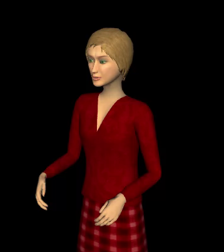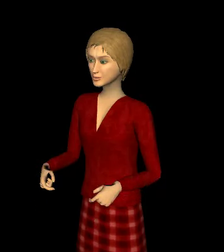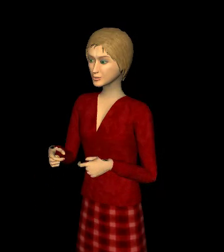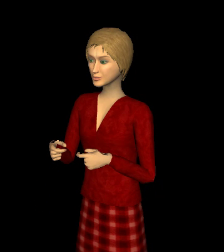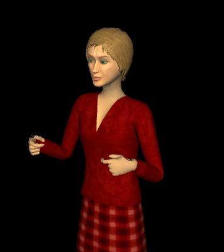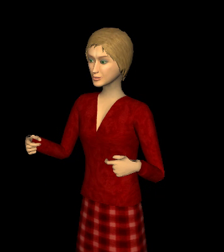واسع